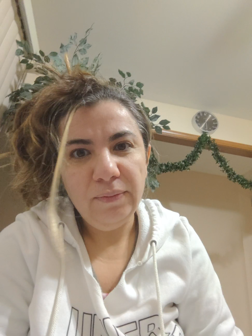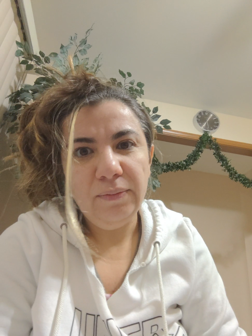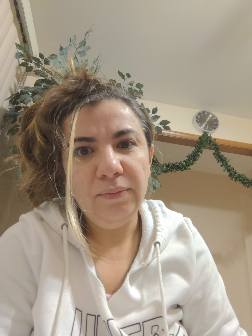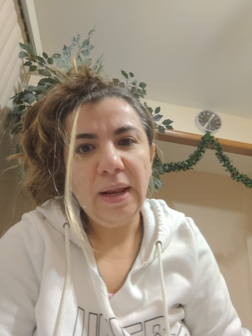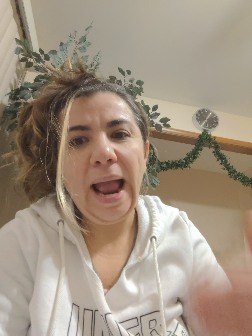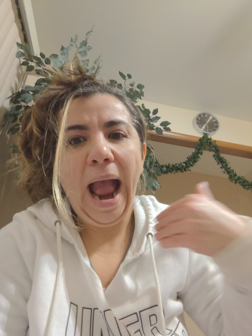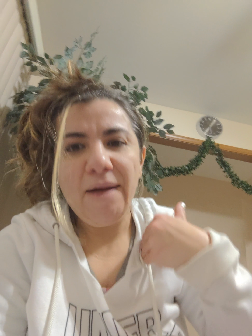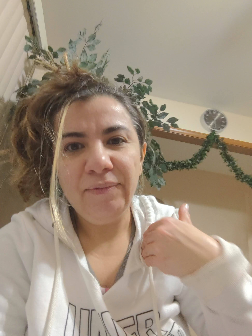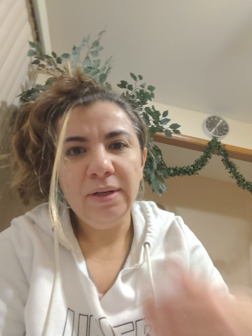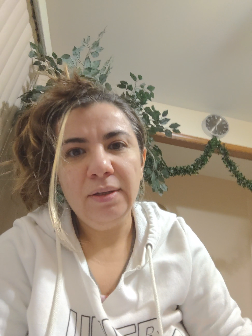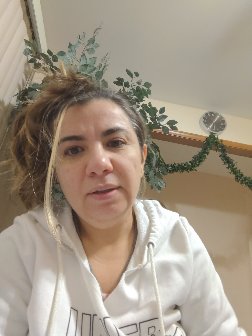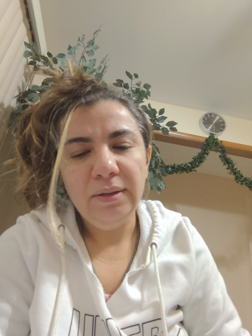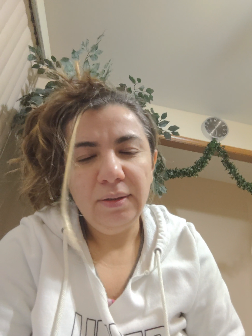have to